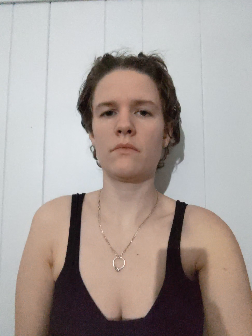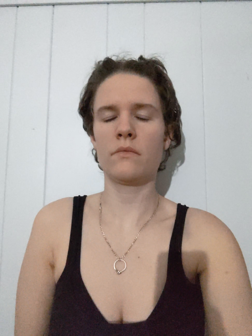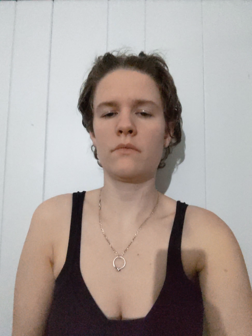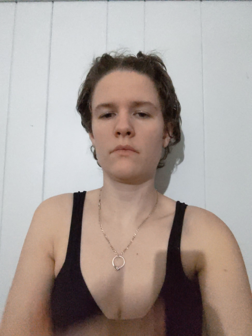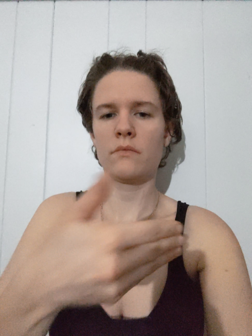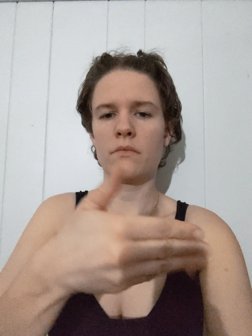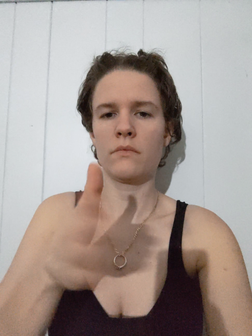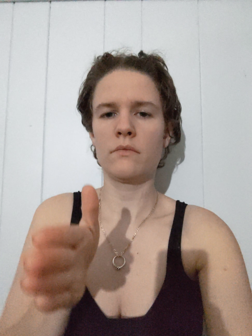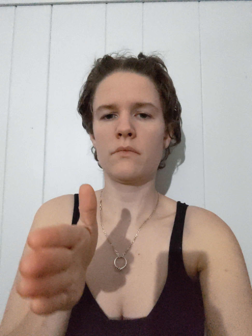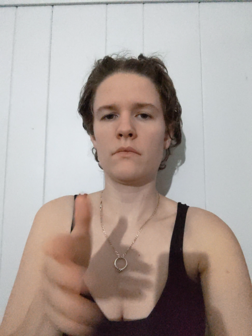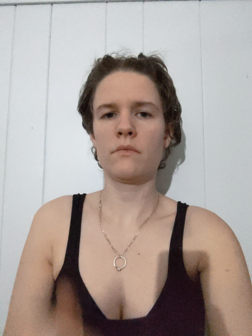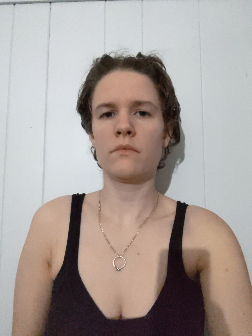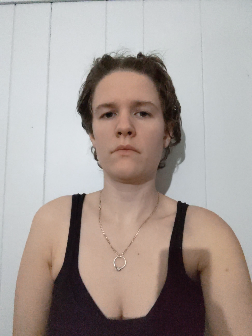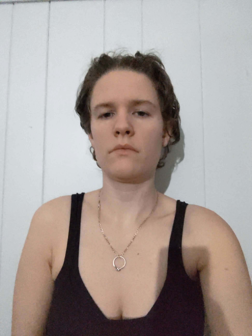room